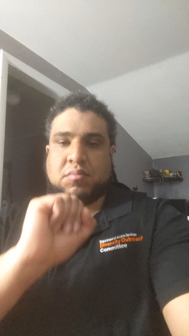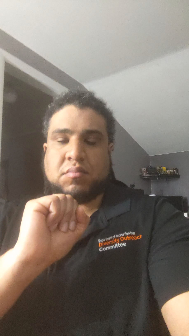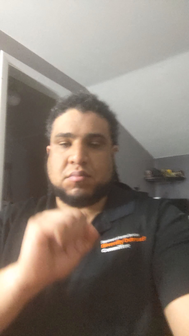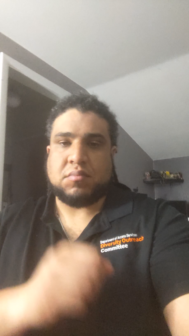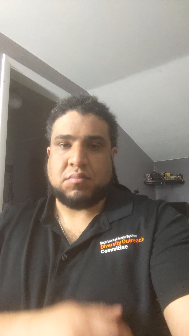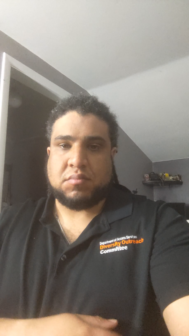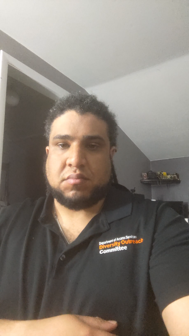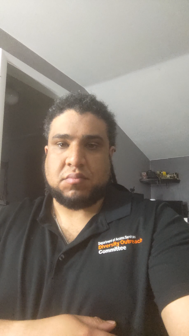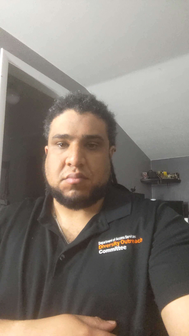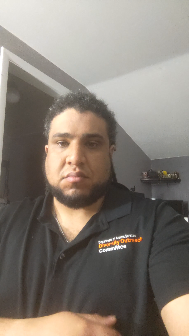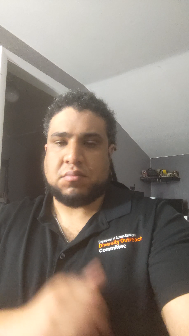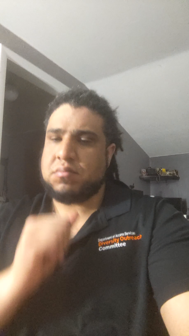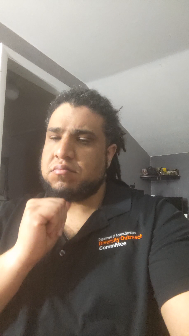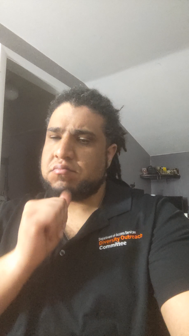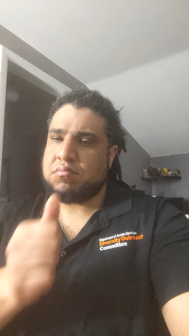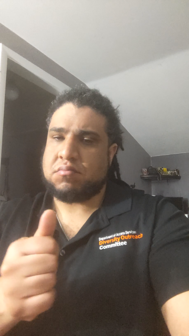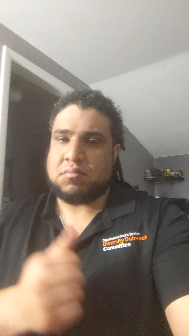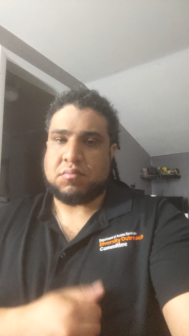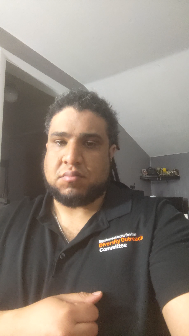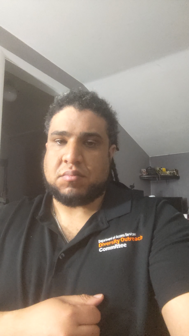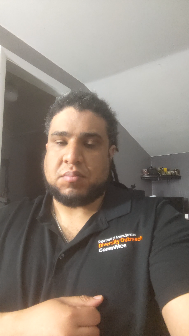don't